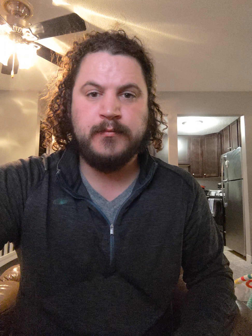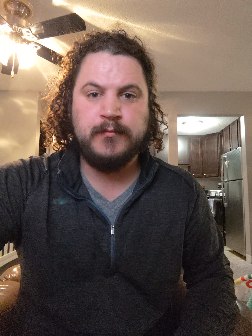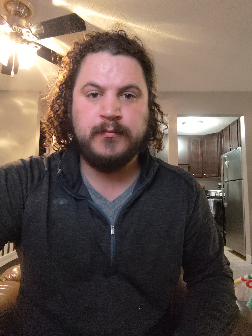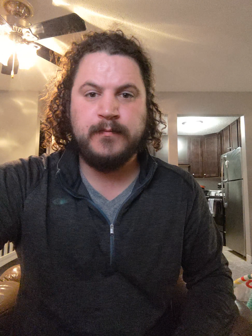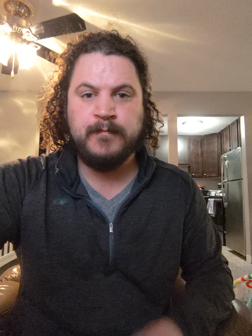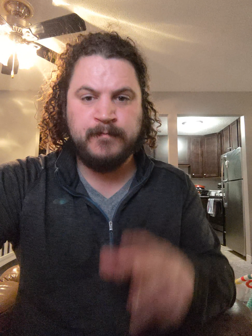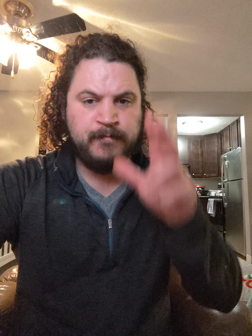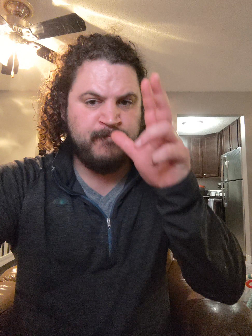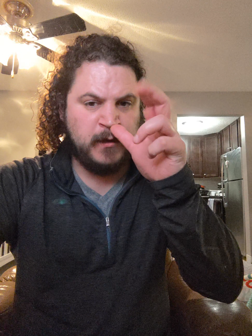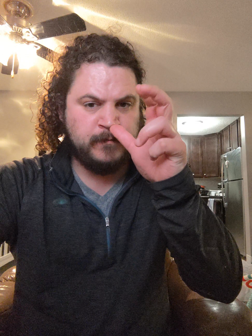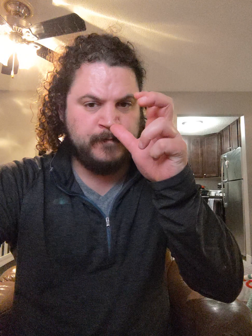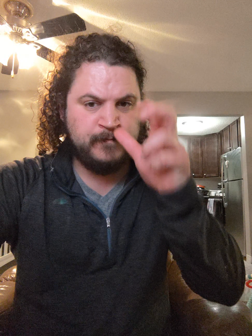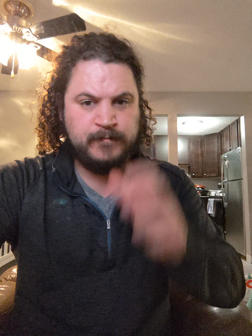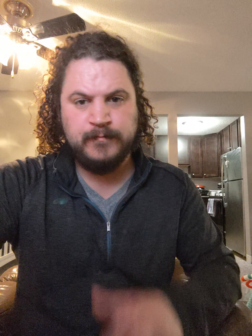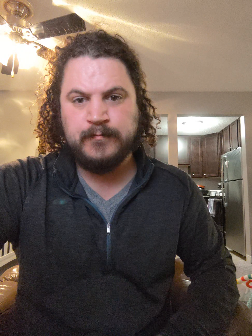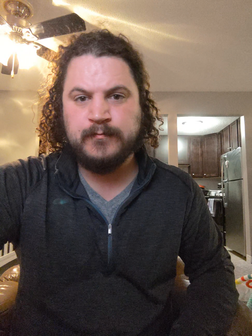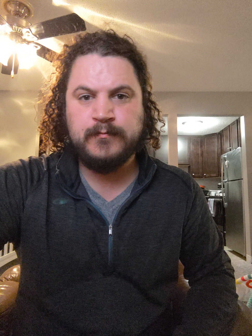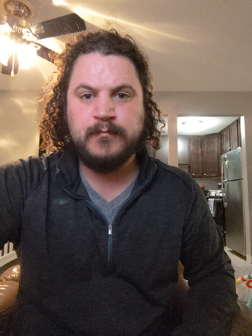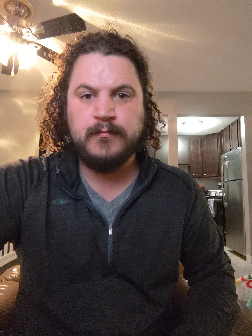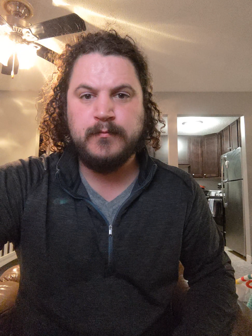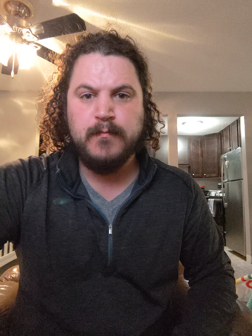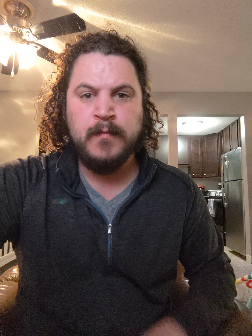bug